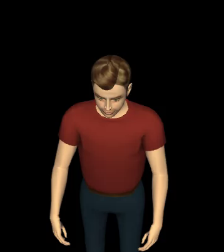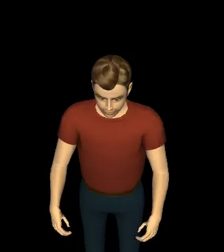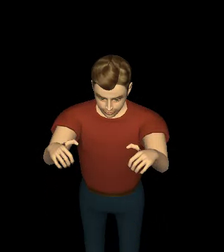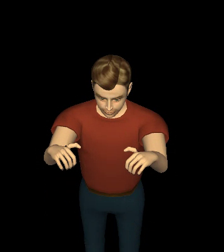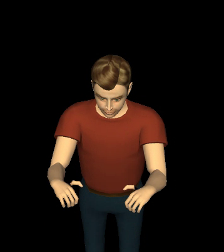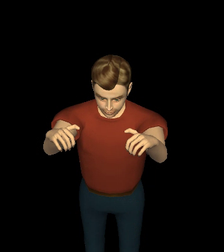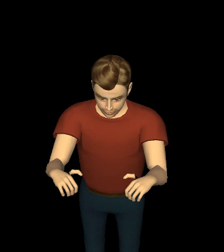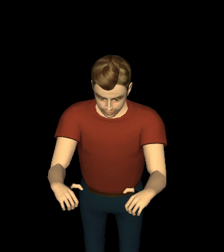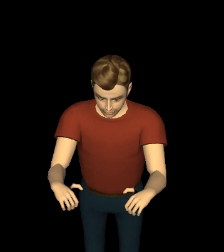مطر